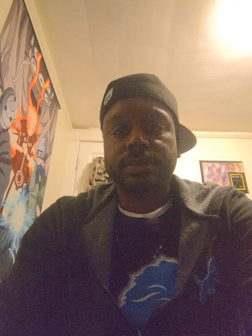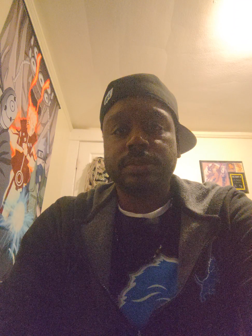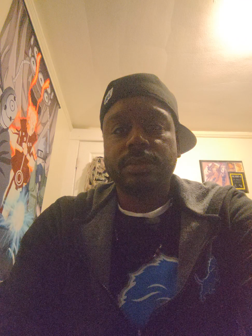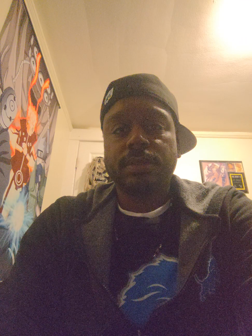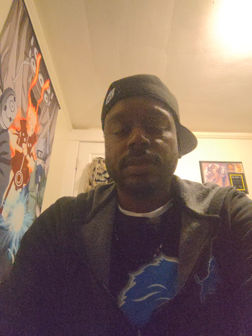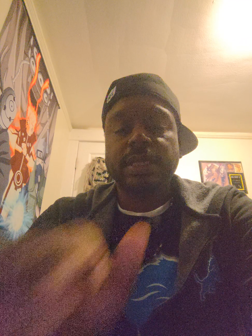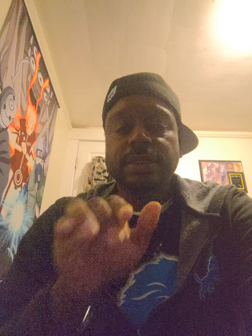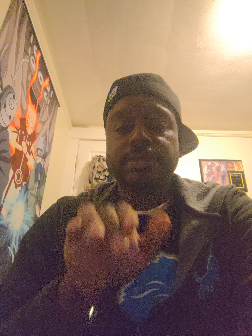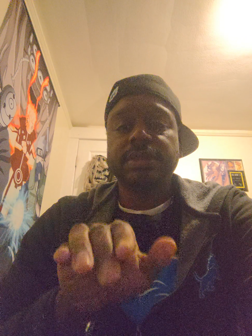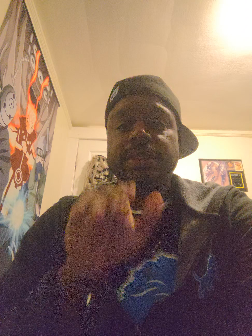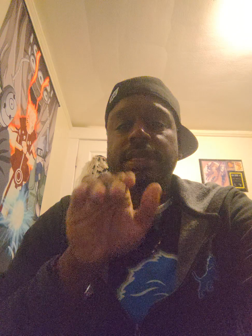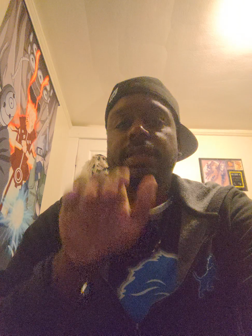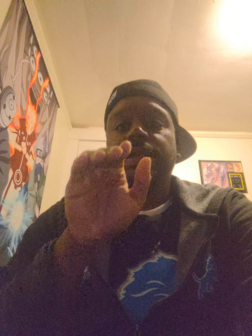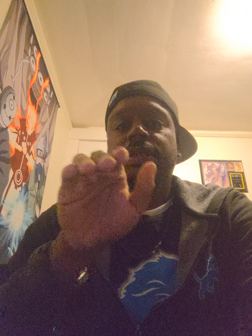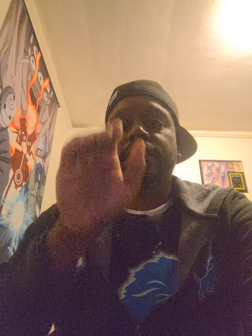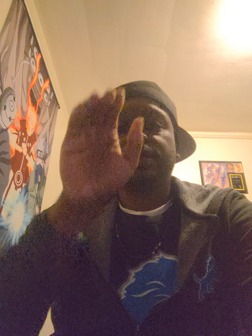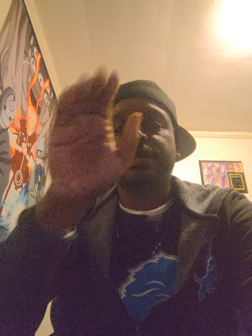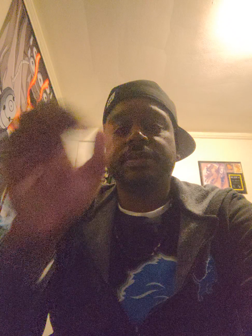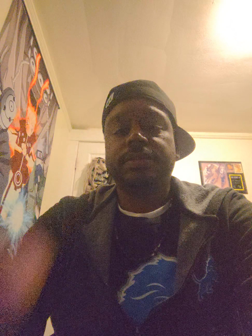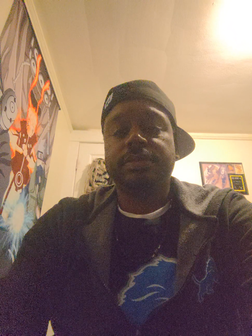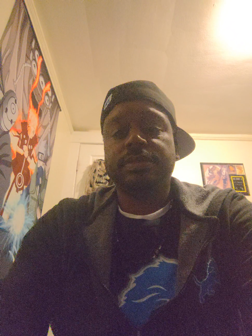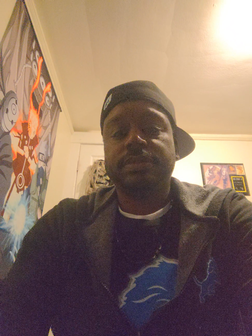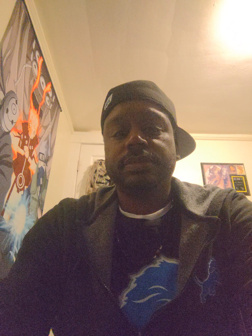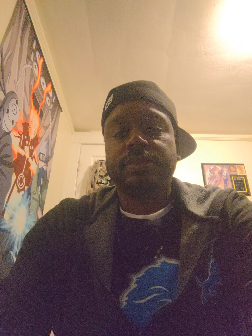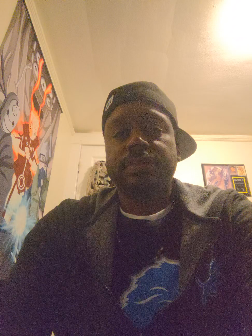stairs